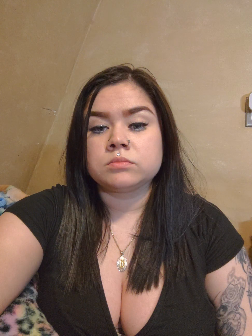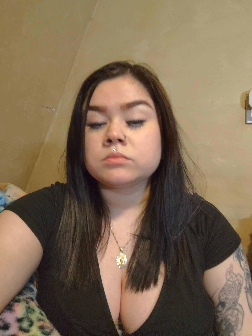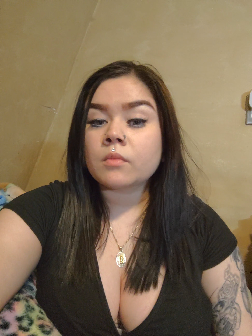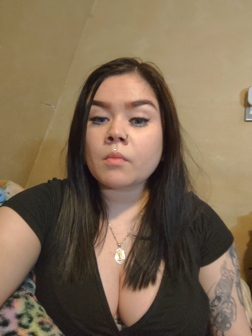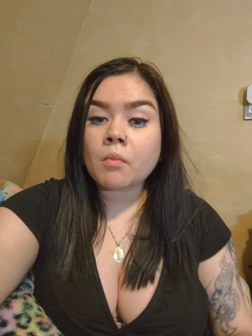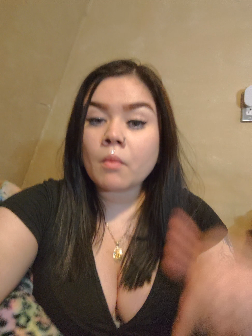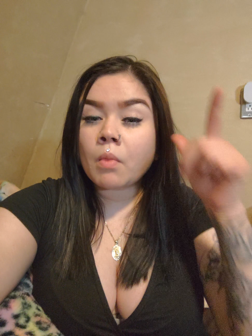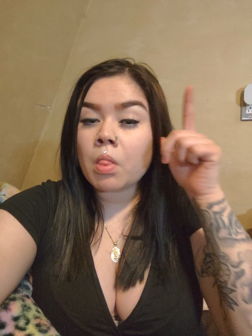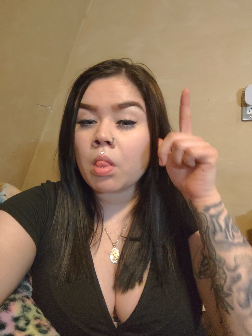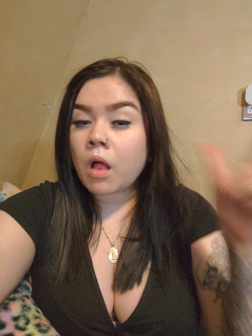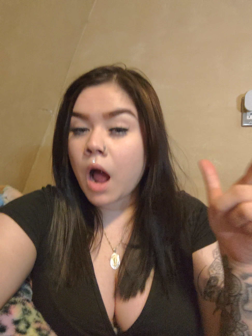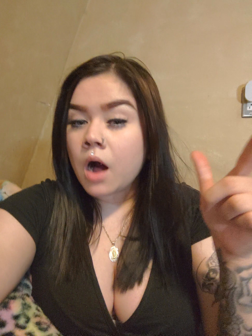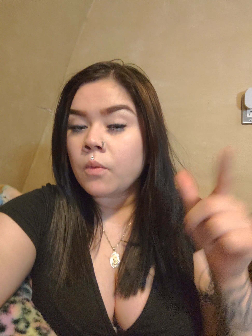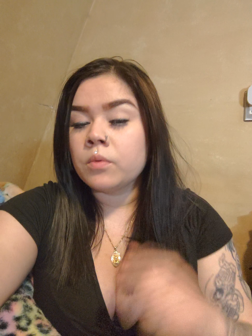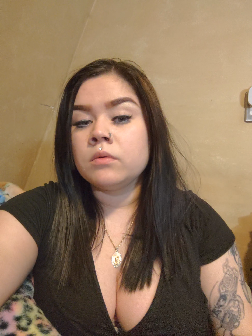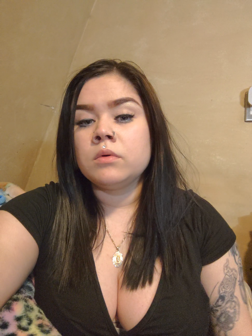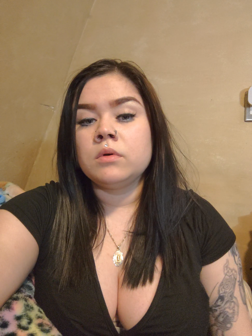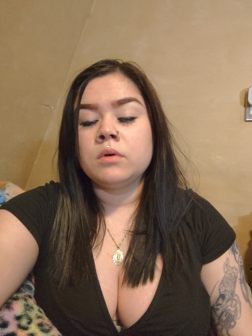loud